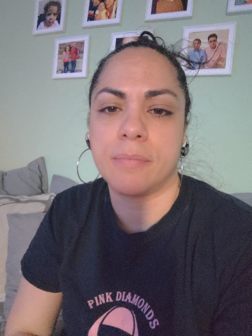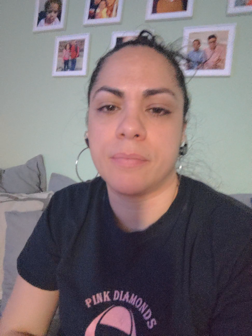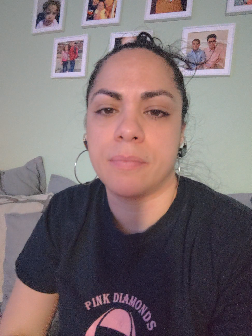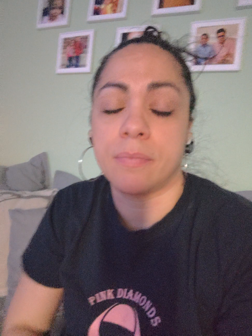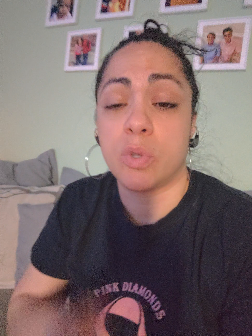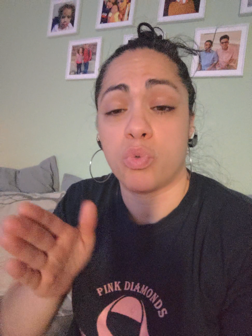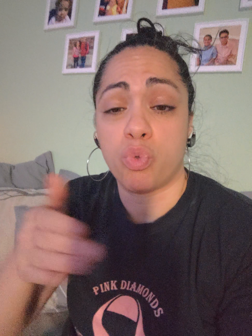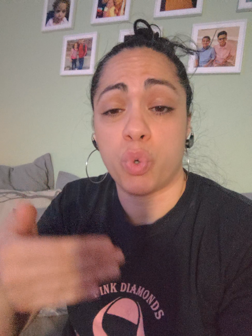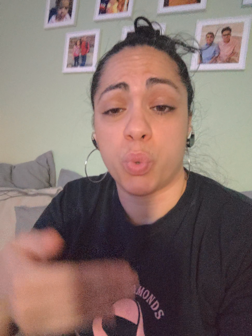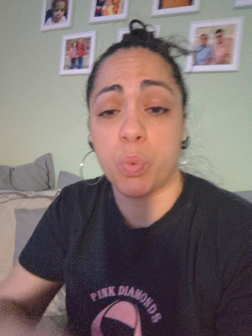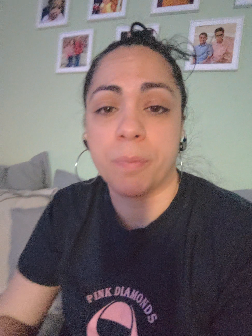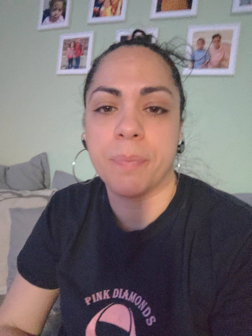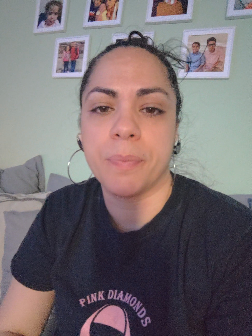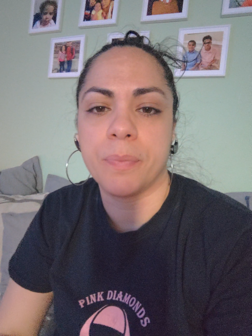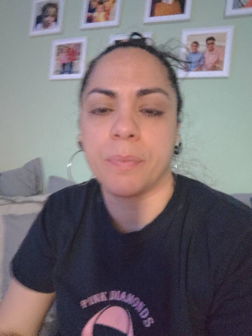room